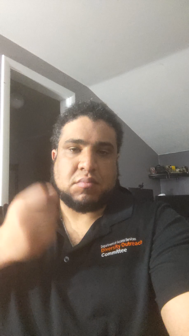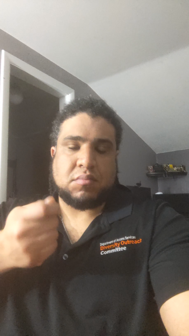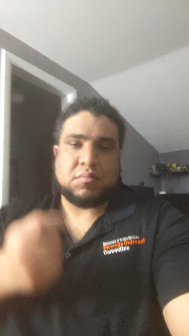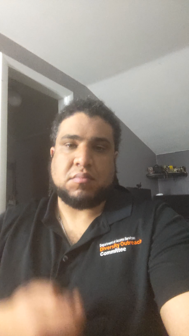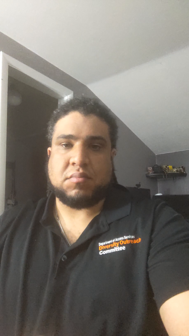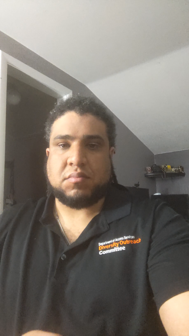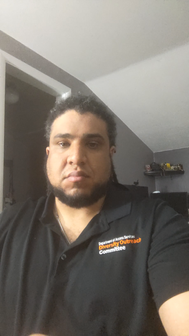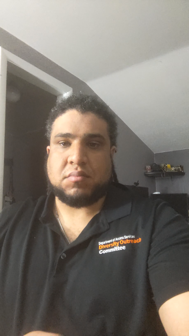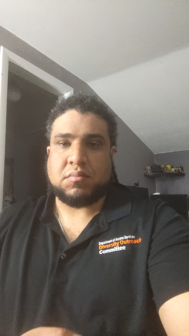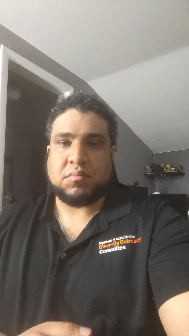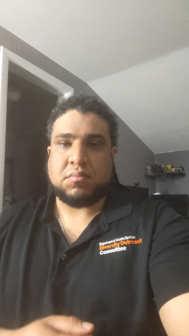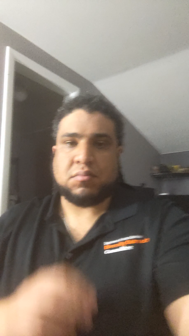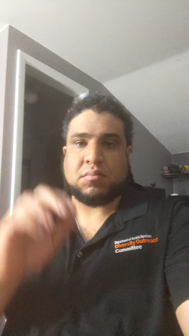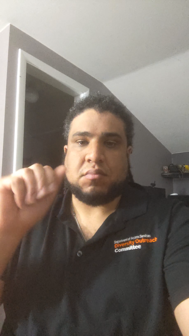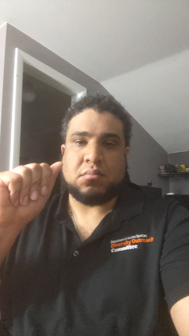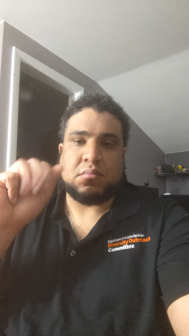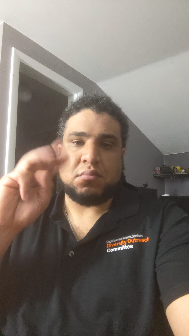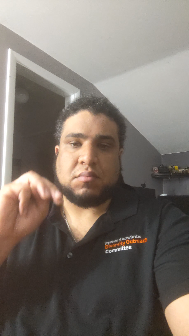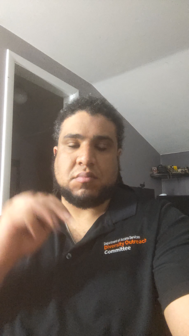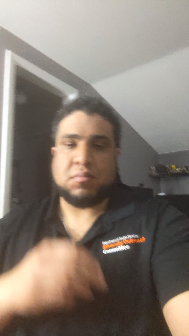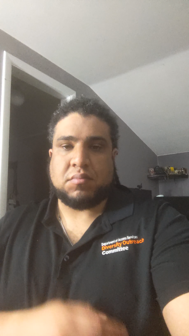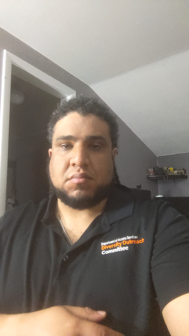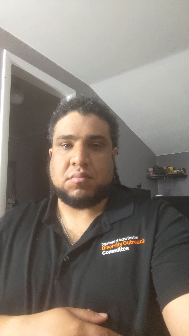am